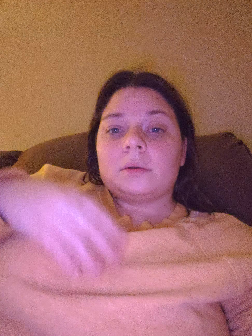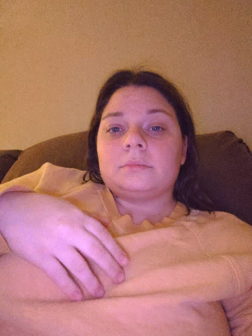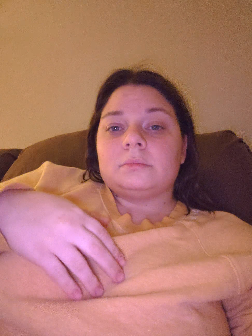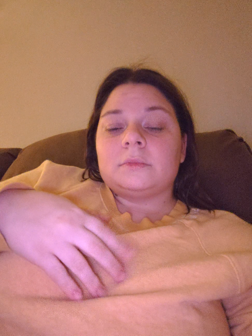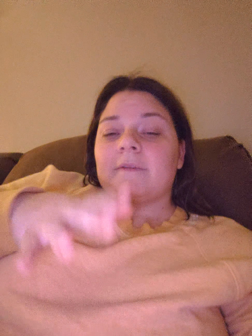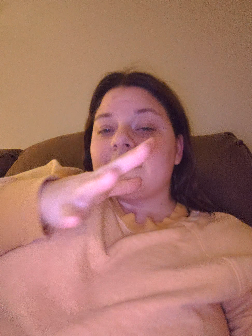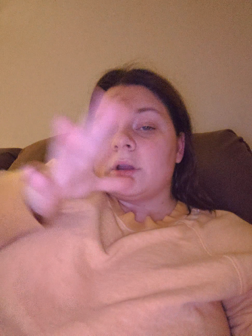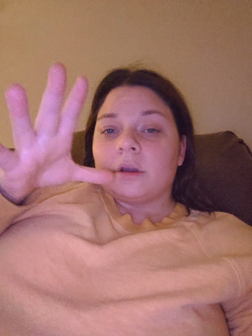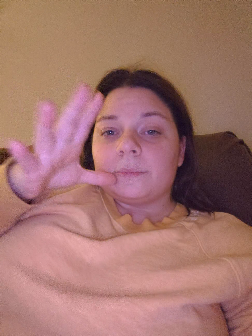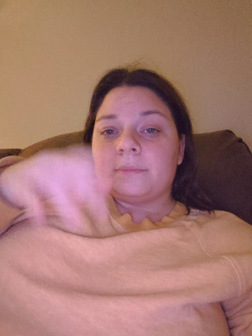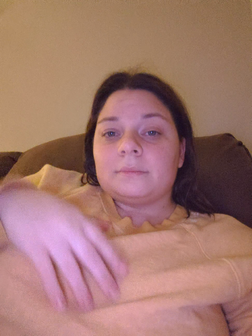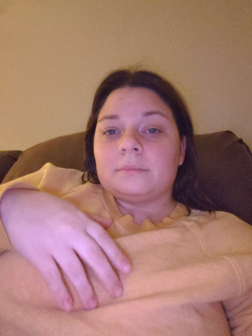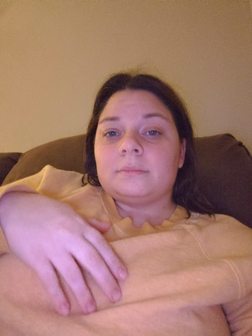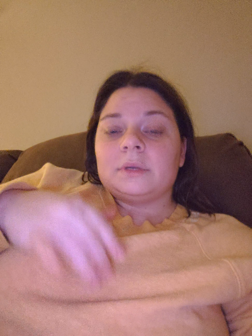farm